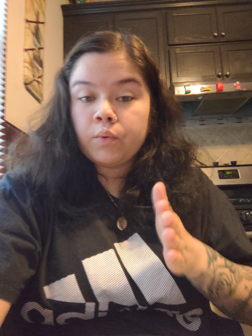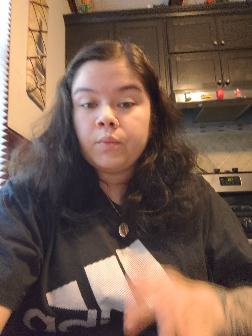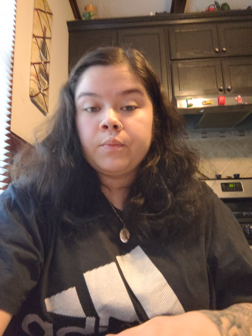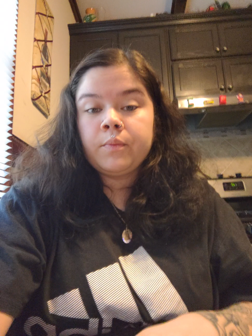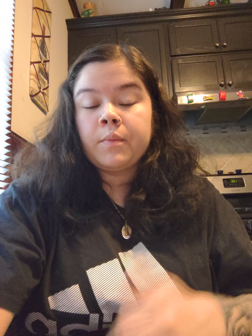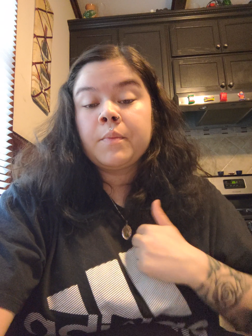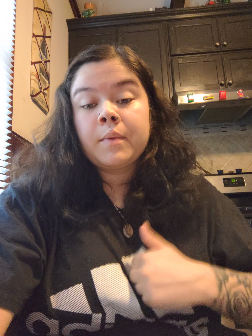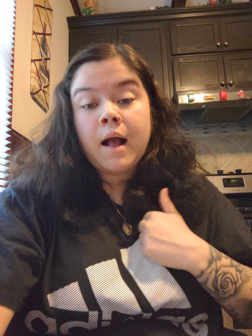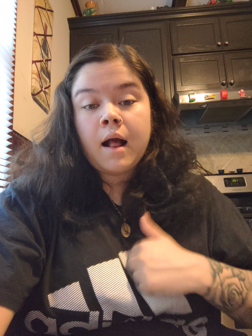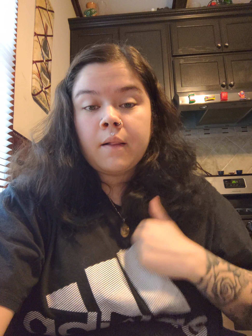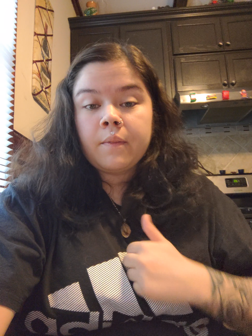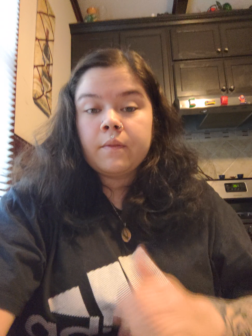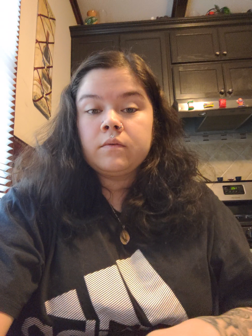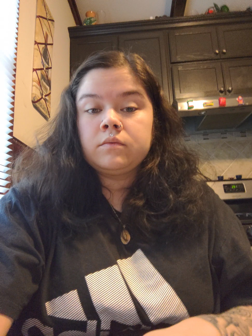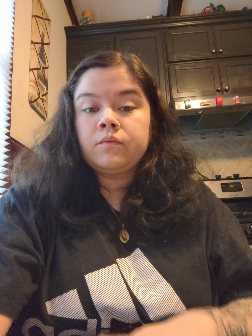bath